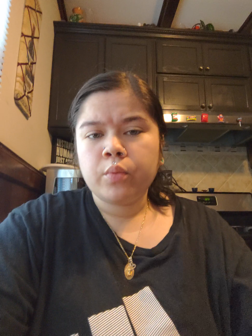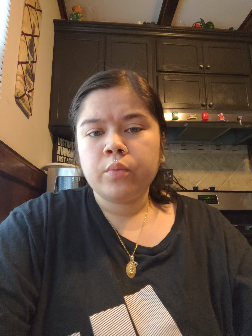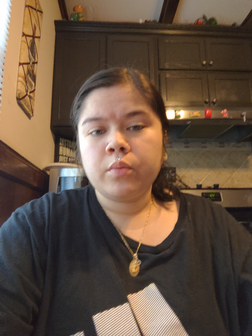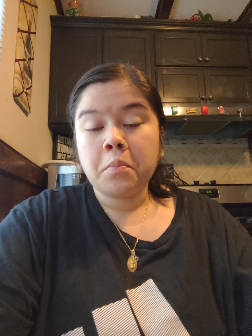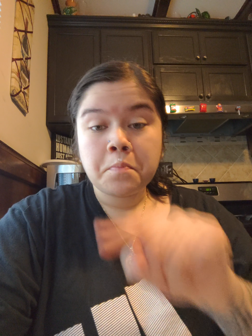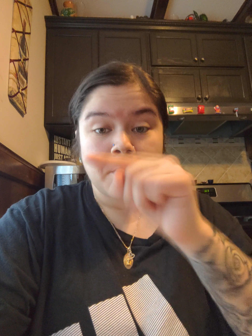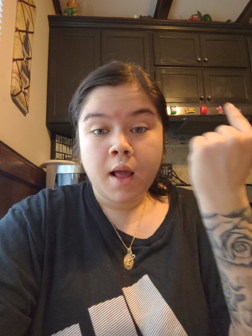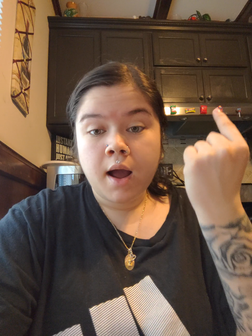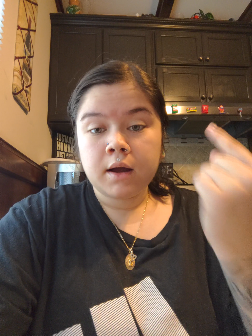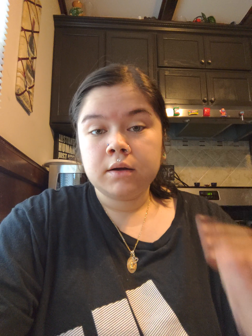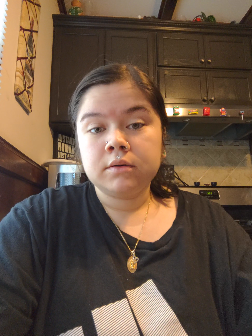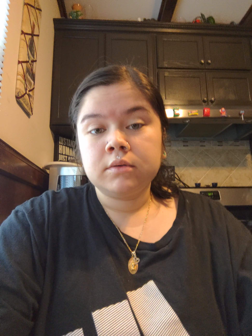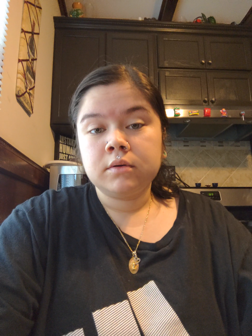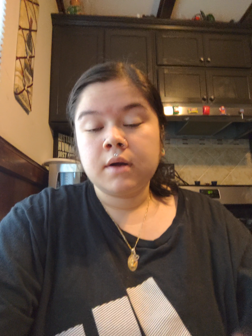black